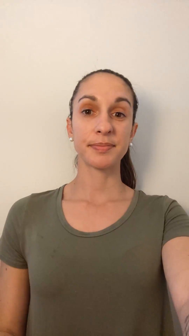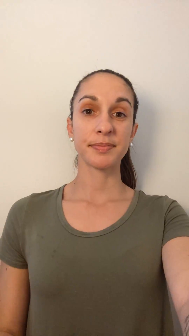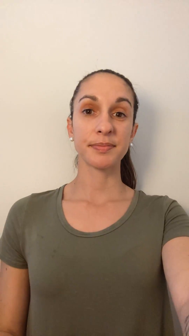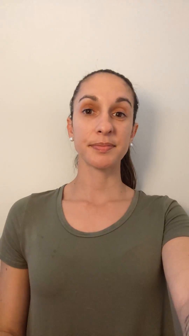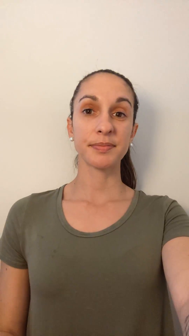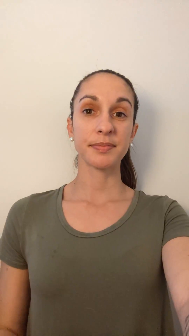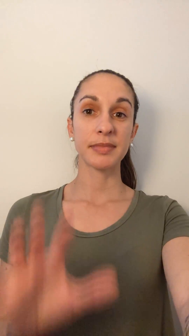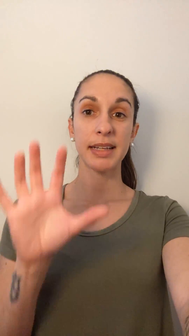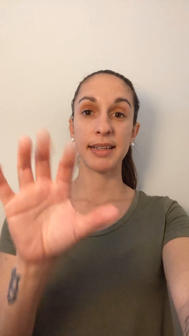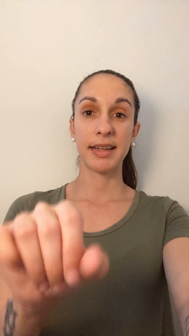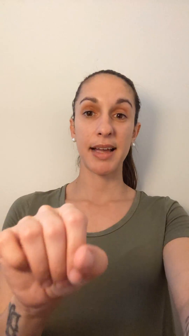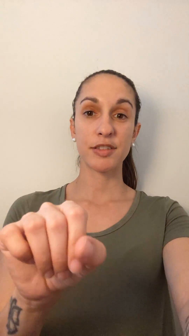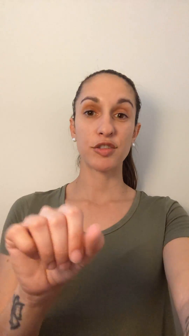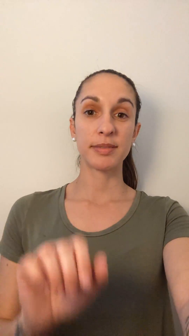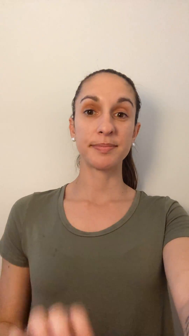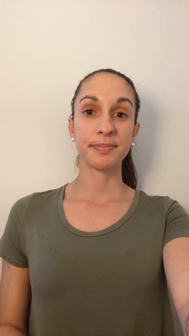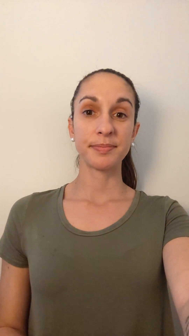catch